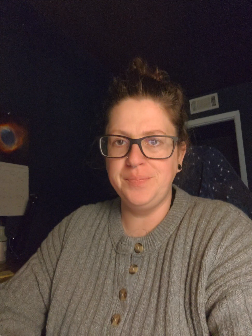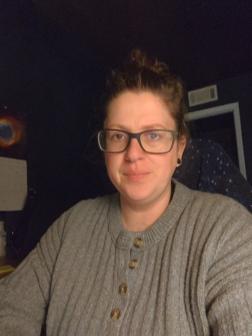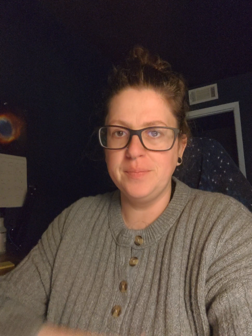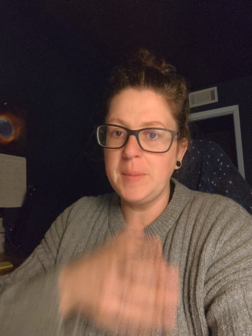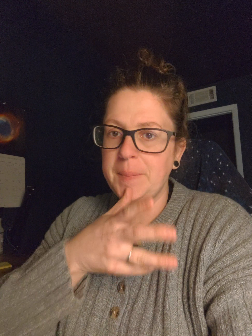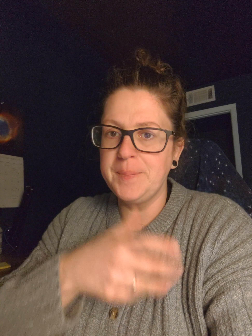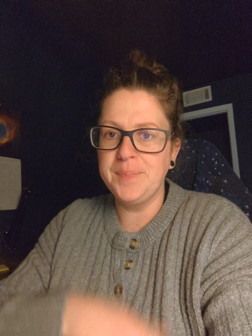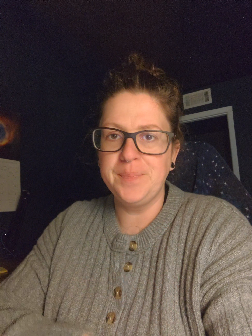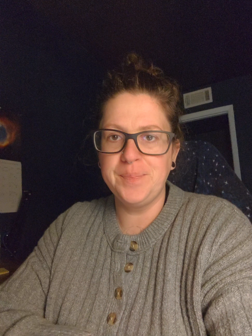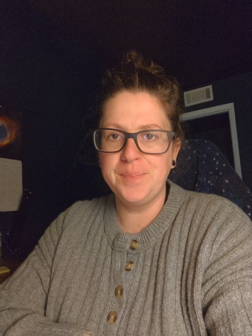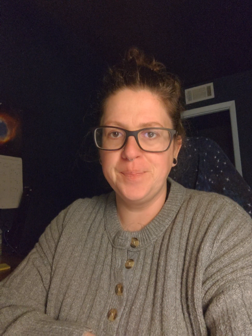mom